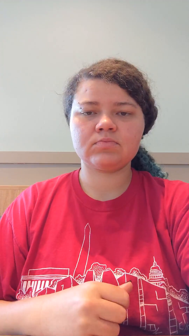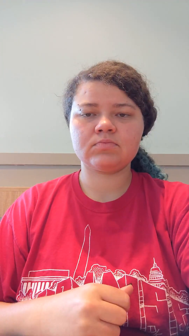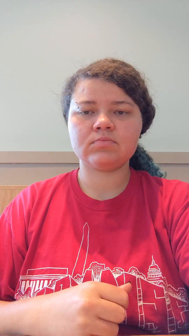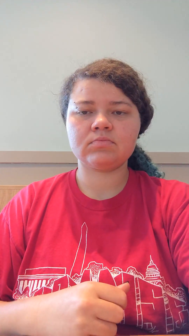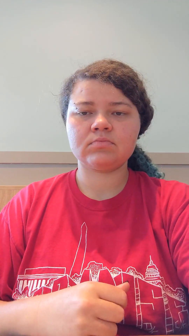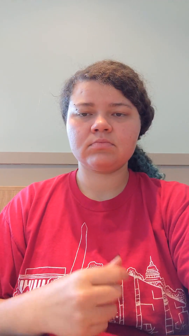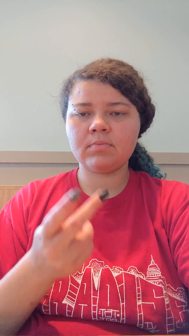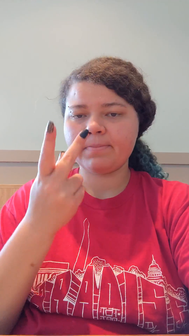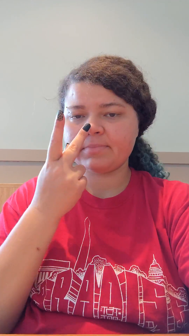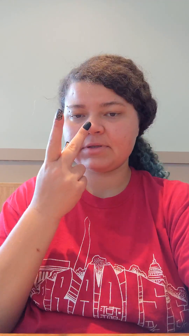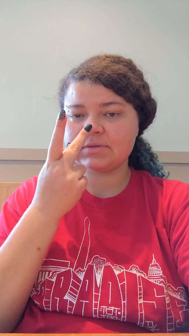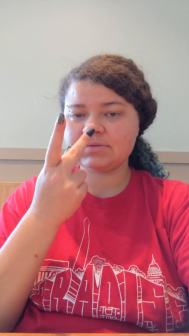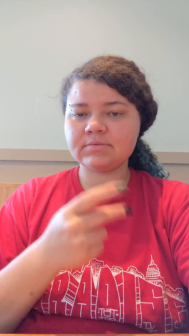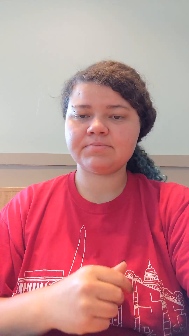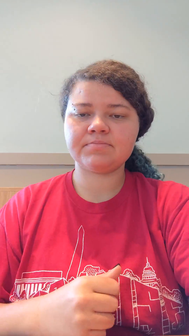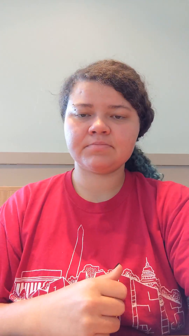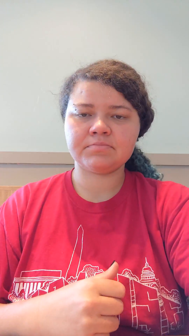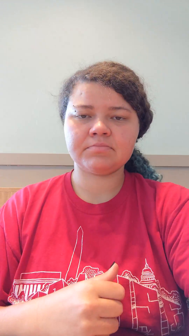penis